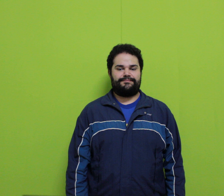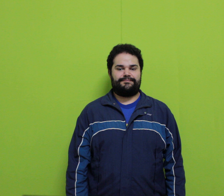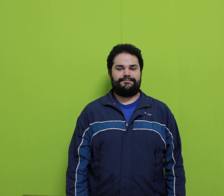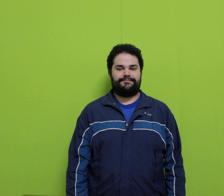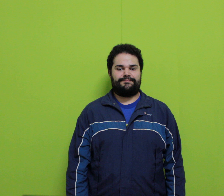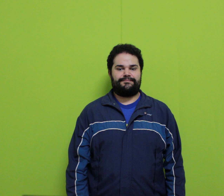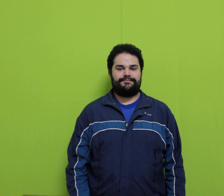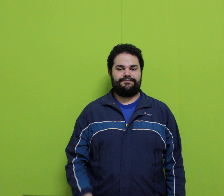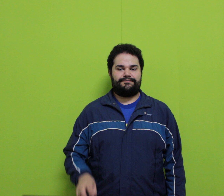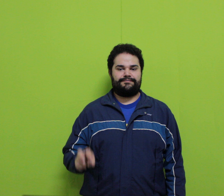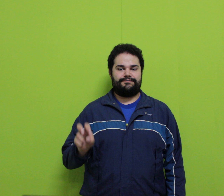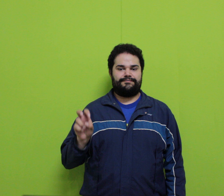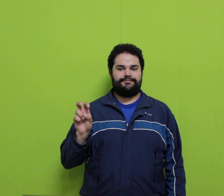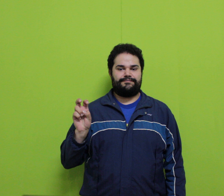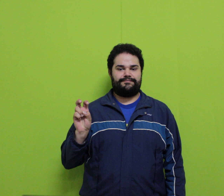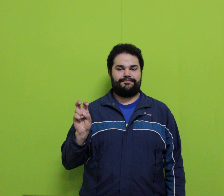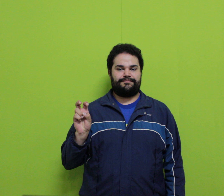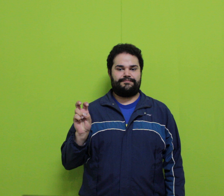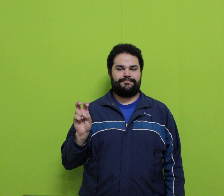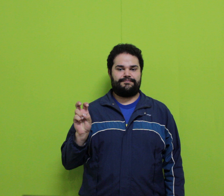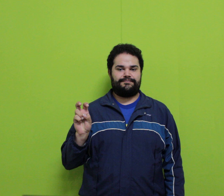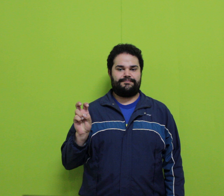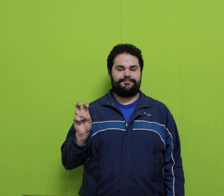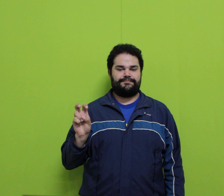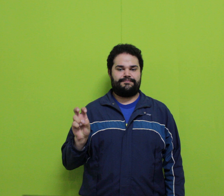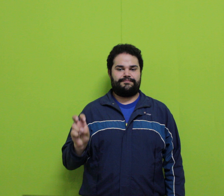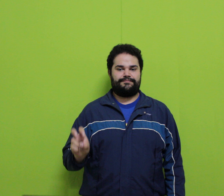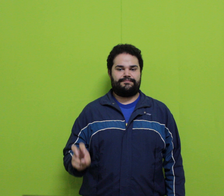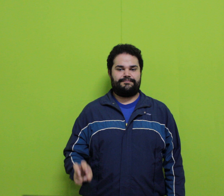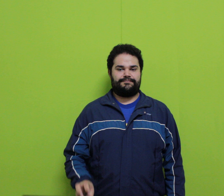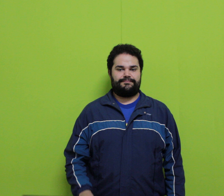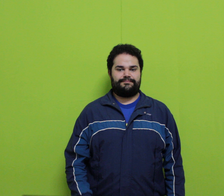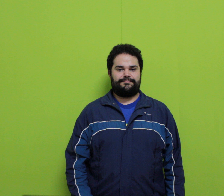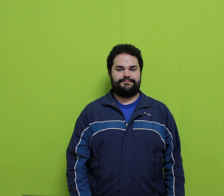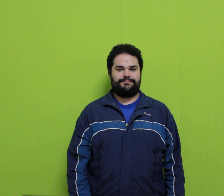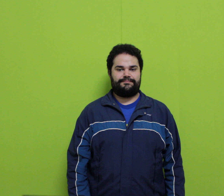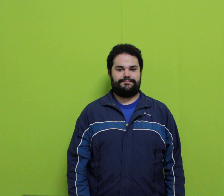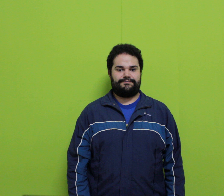cinco